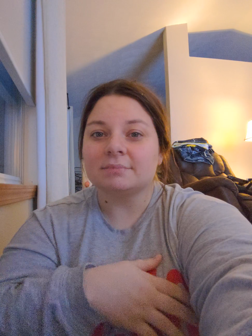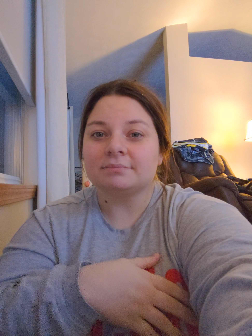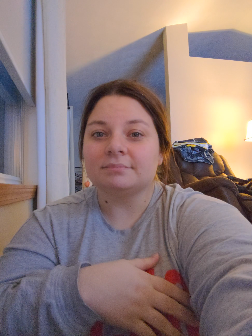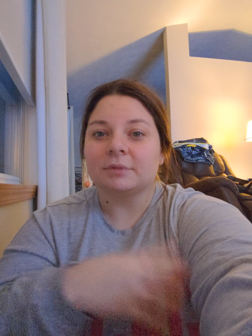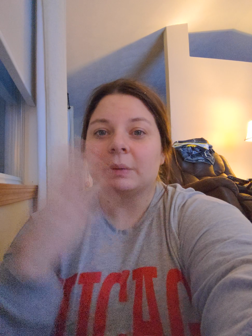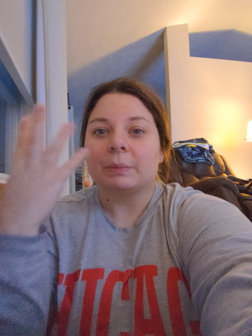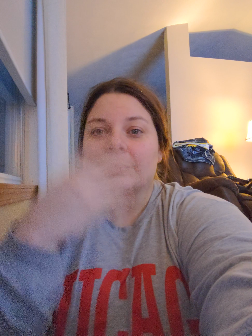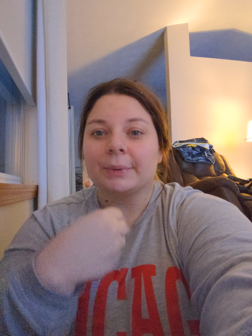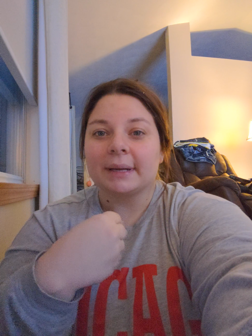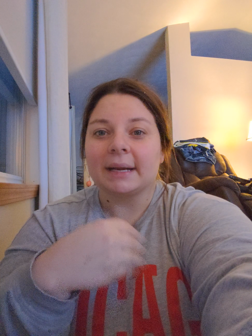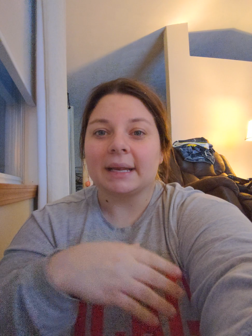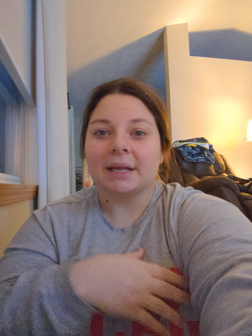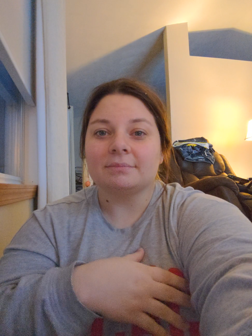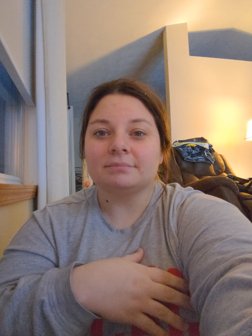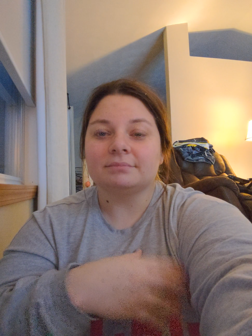pretty